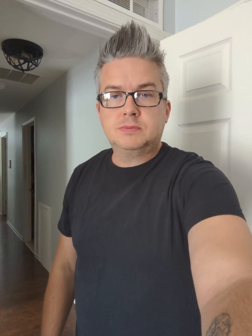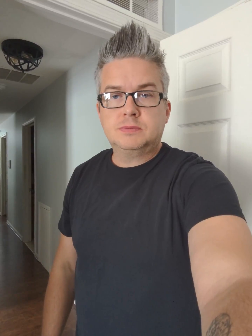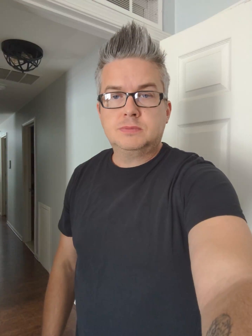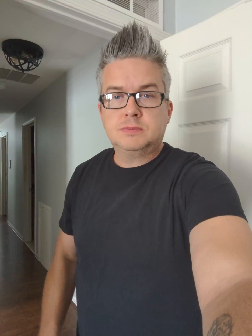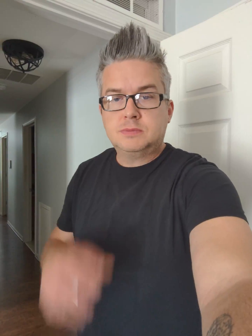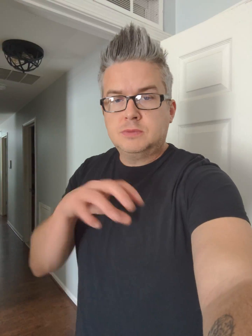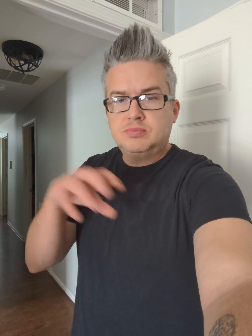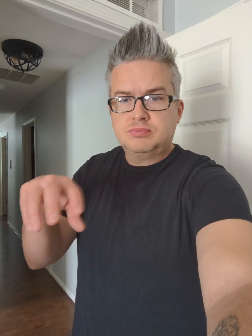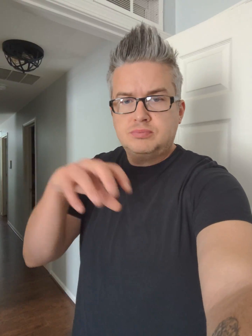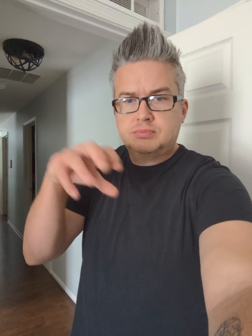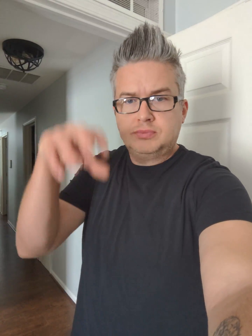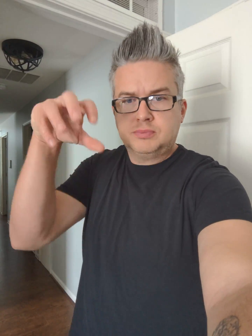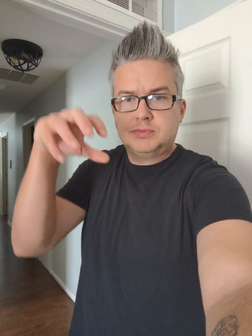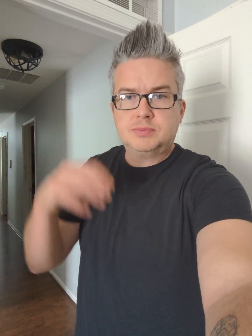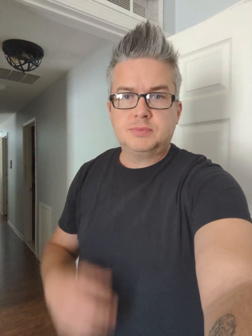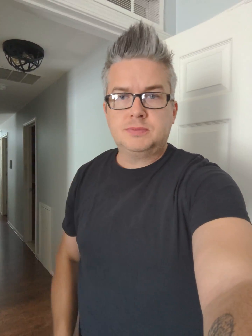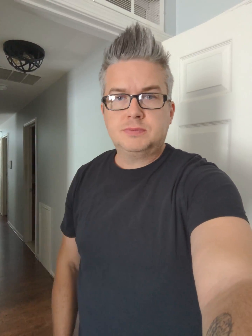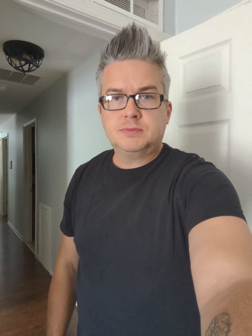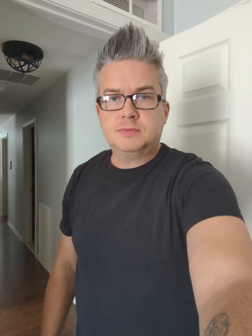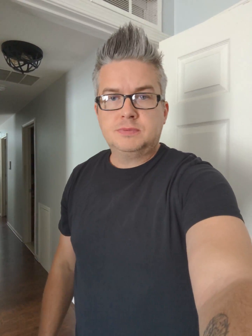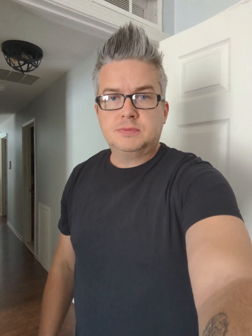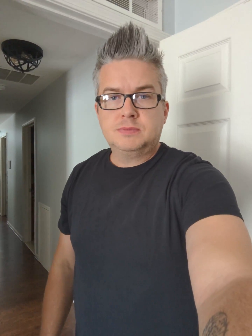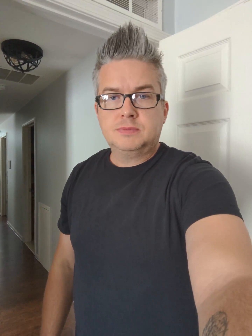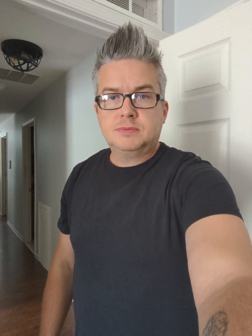block